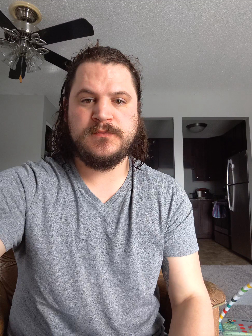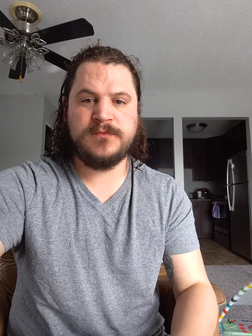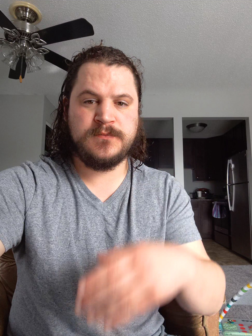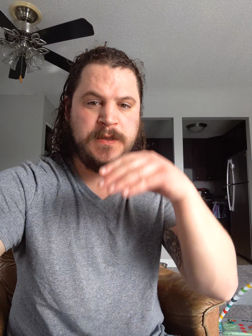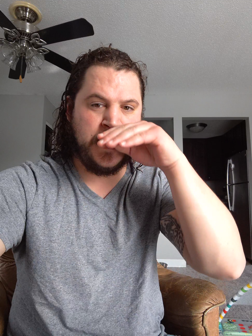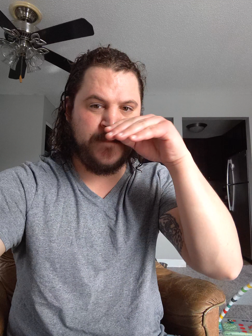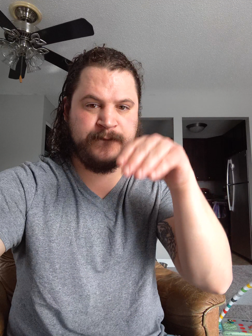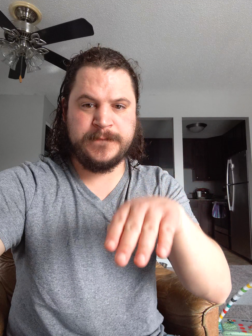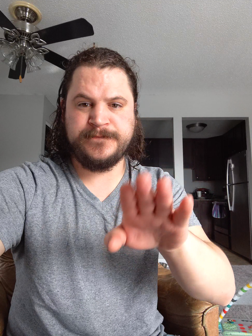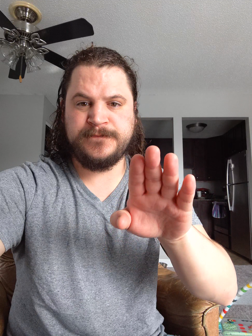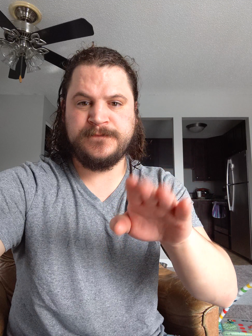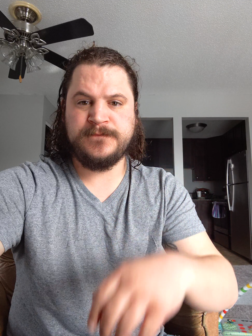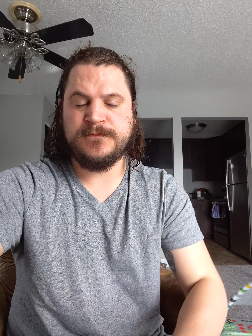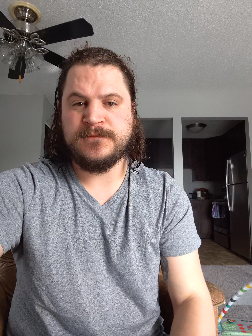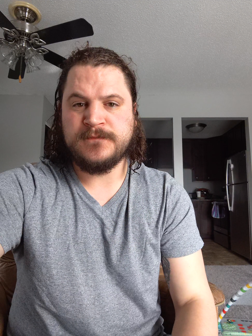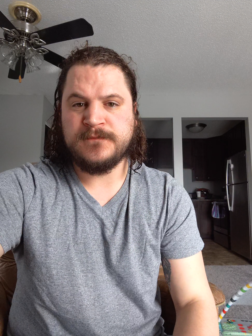elephant